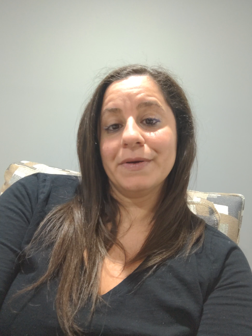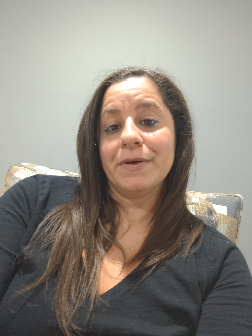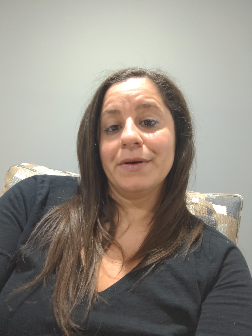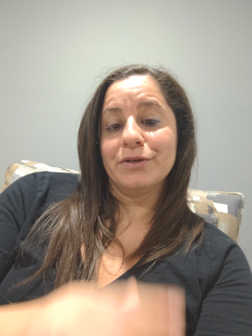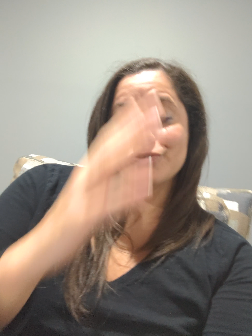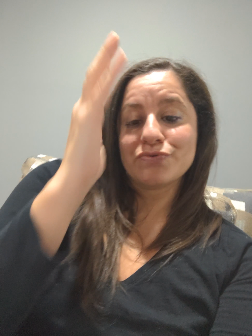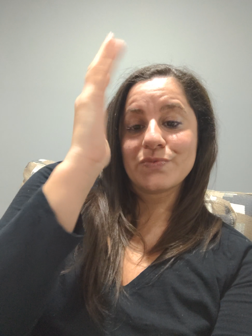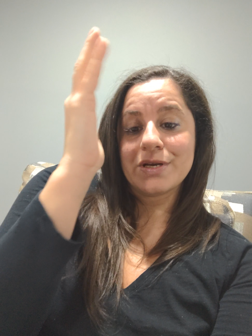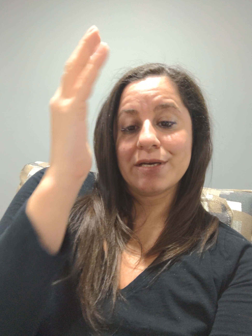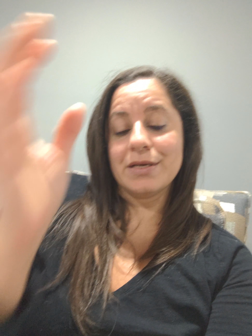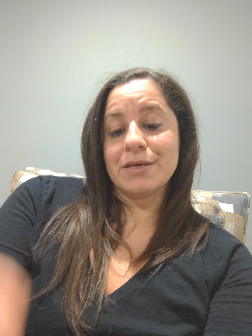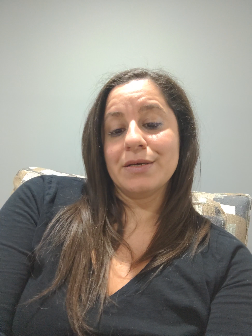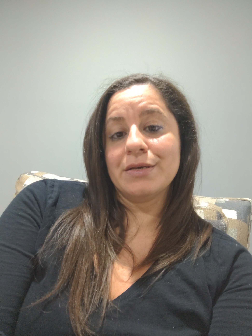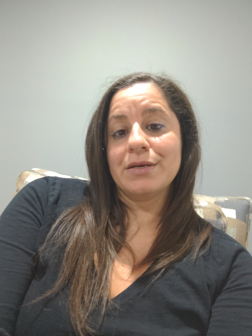tree